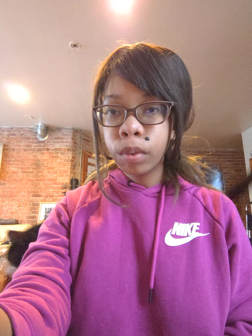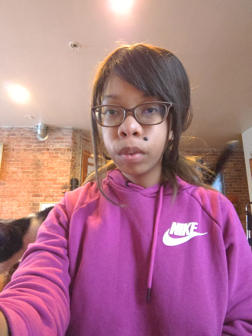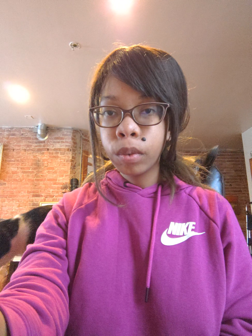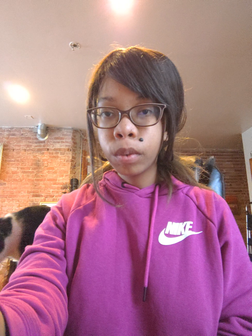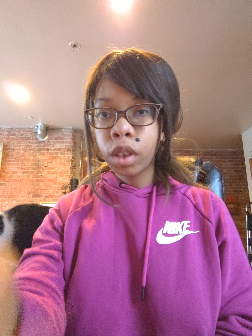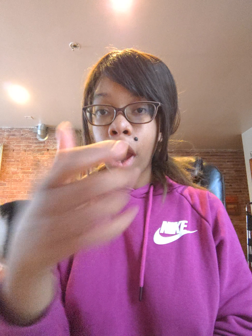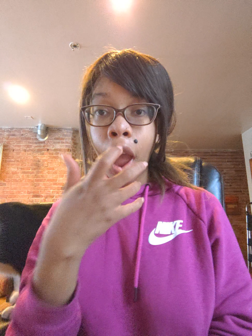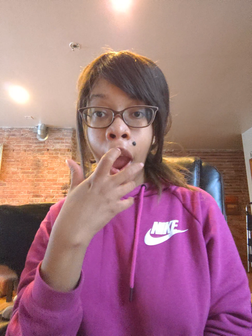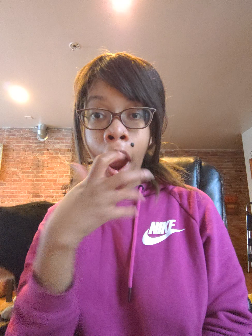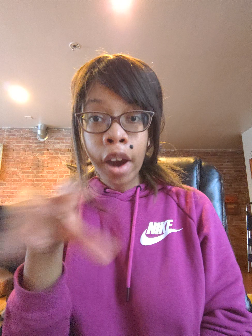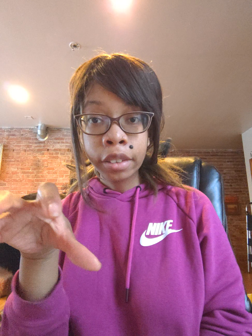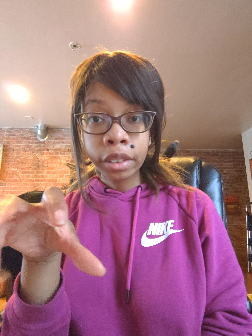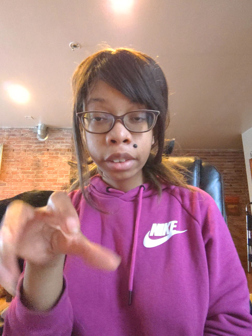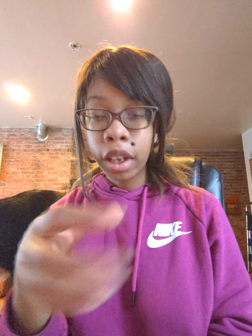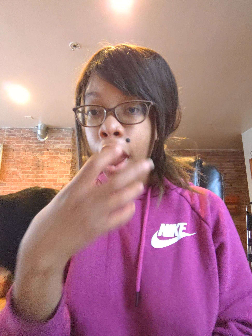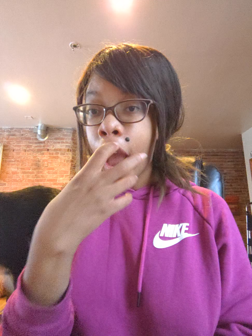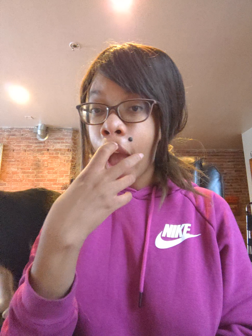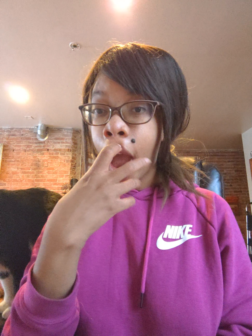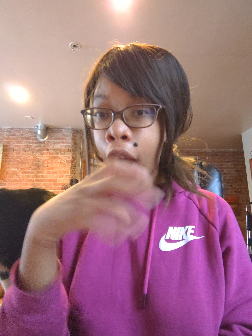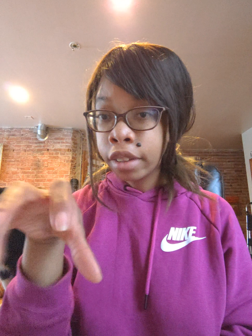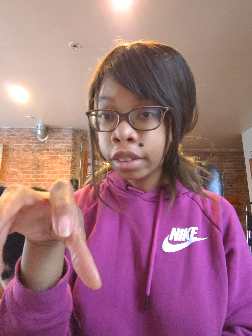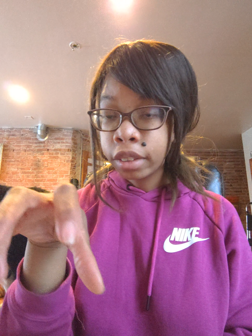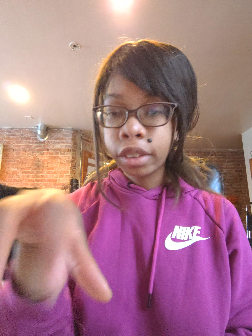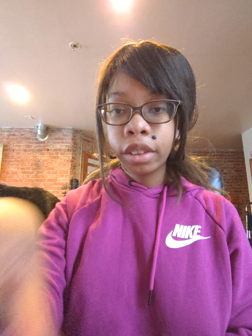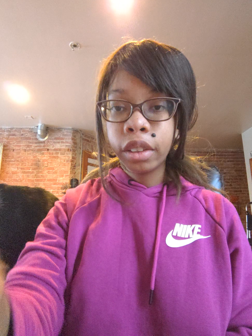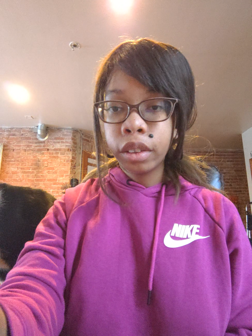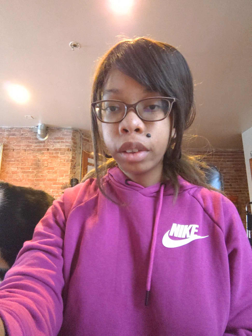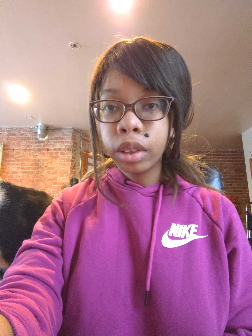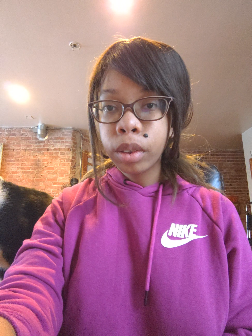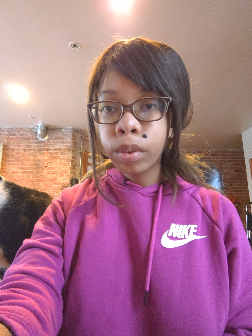hot